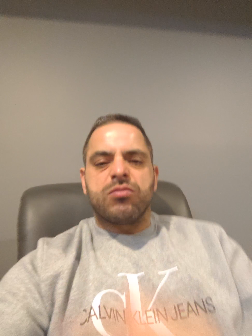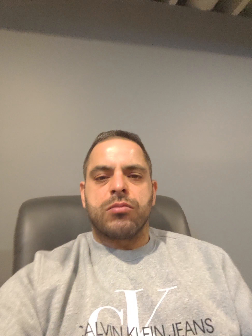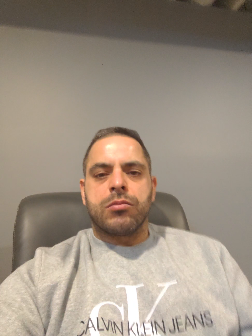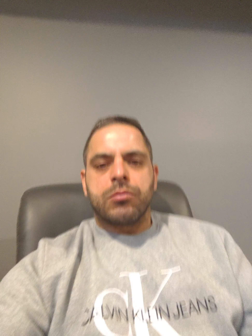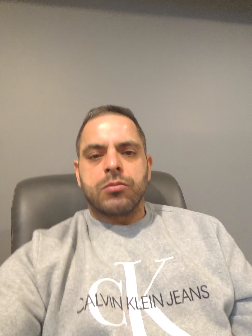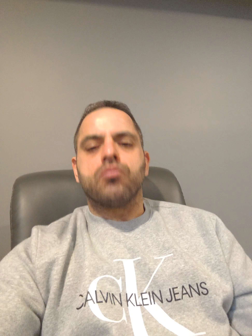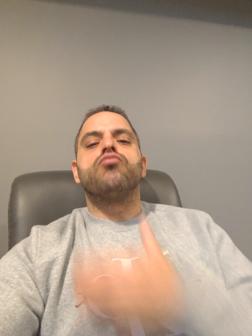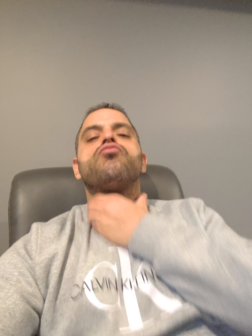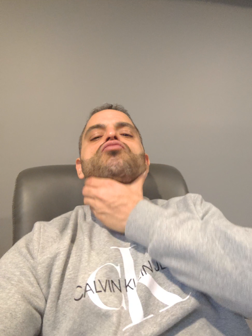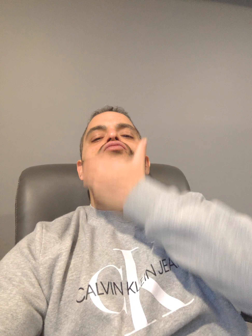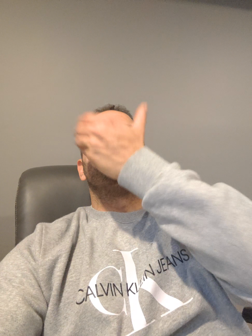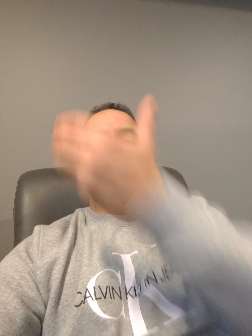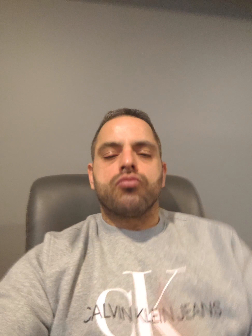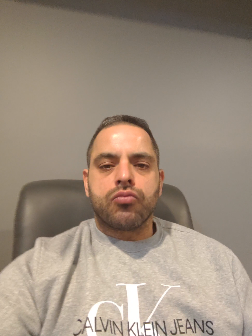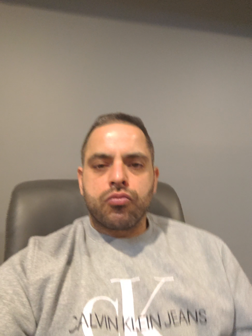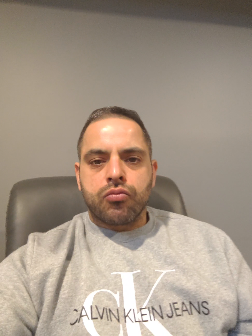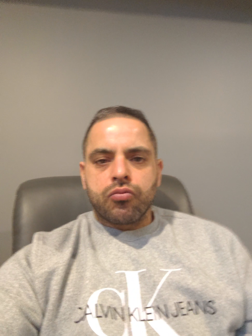giraffe